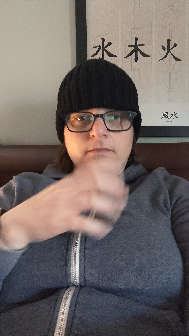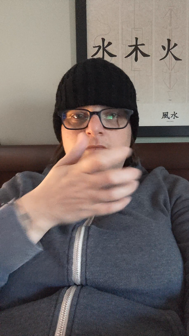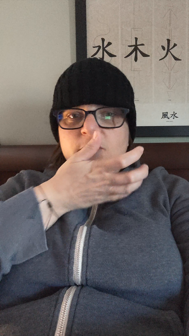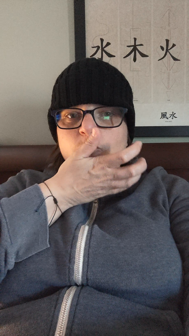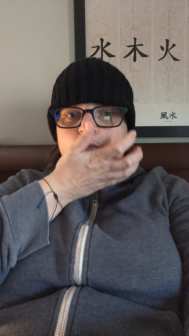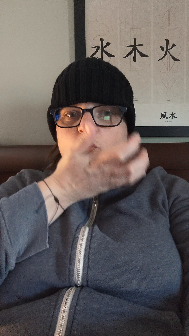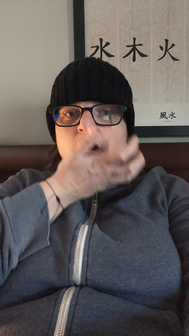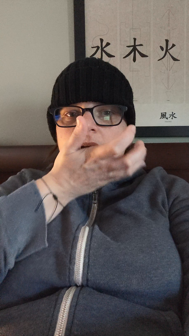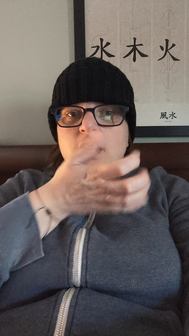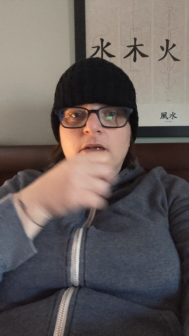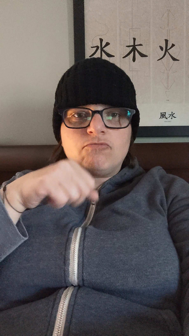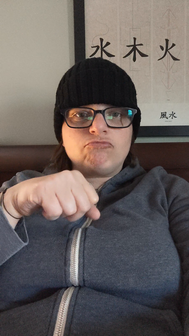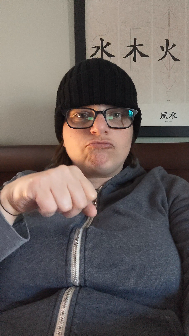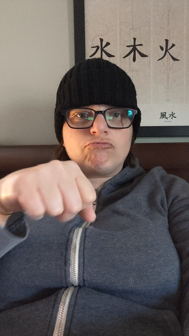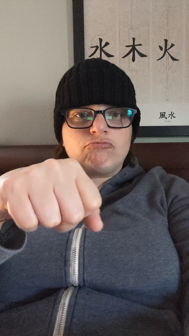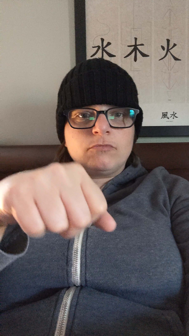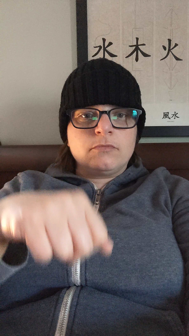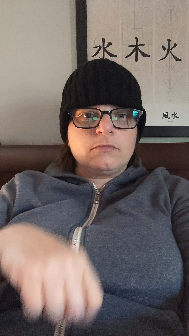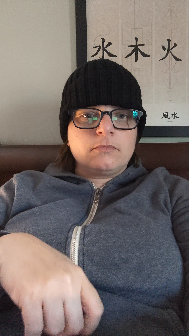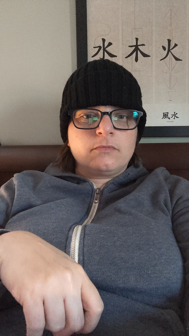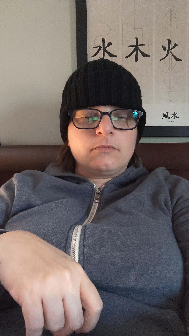lawn mower